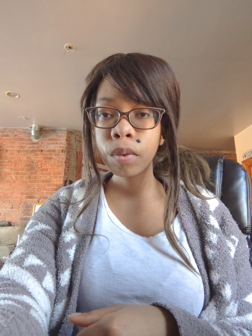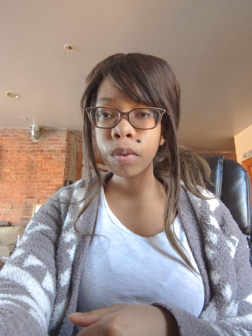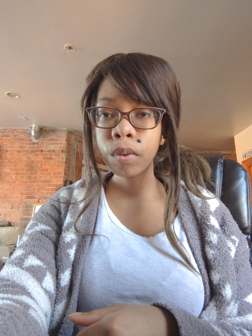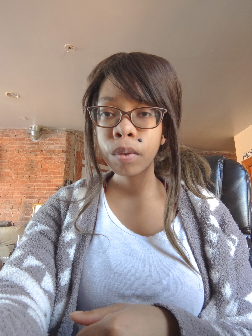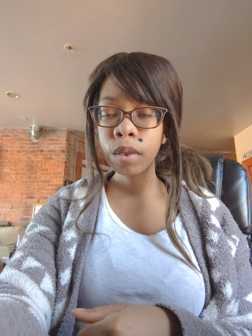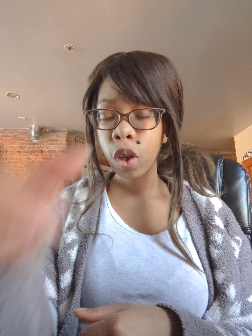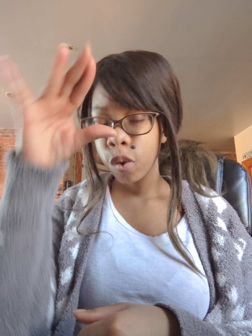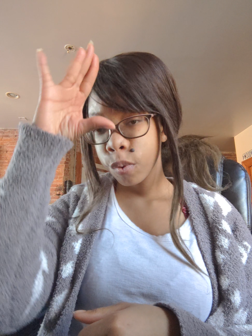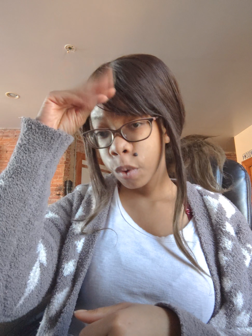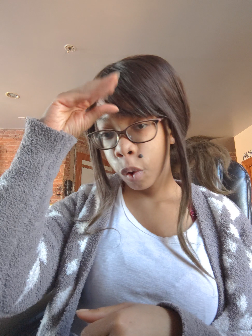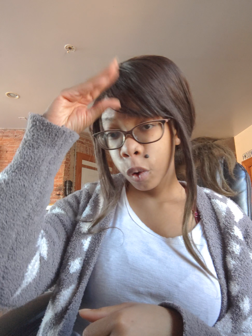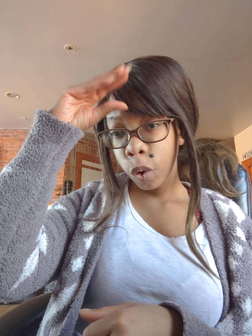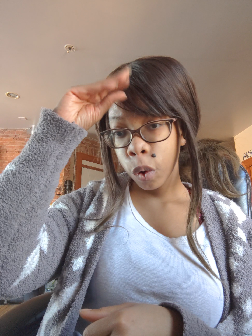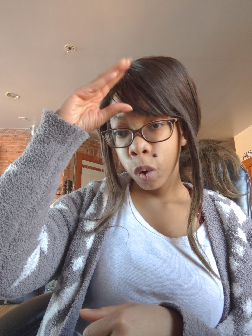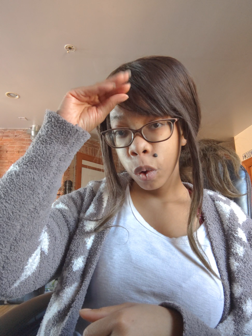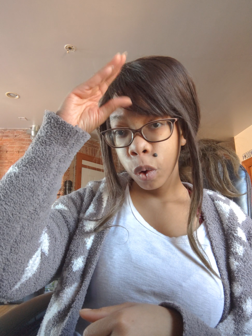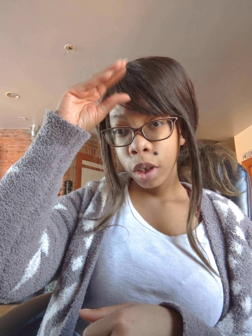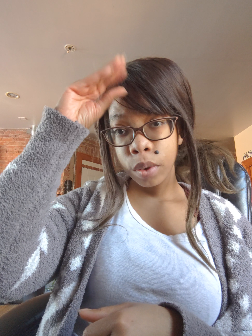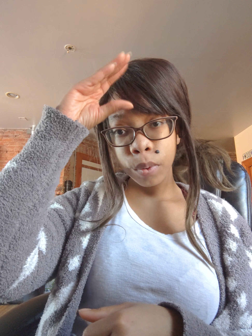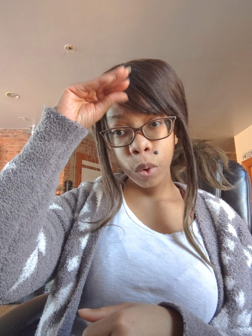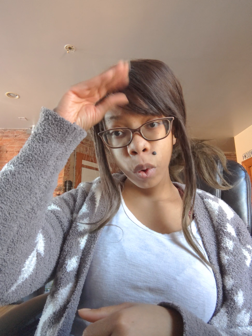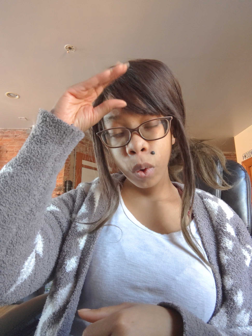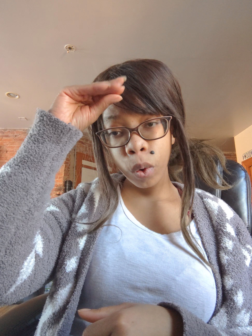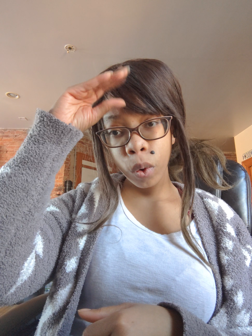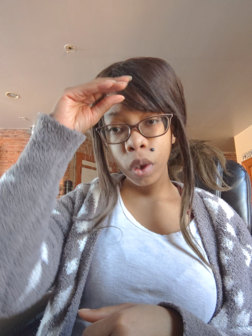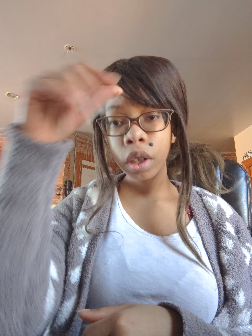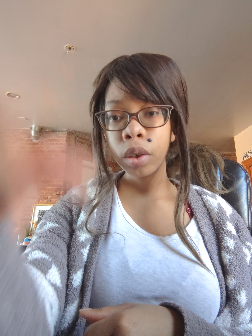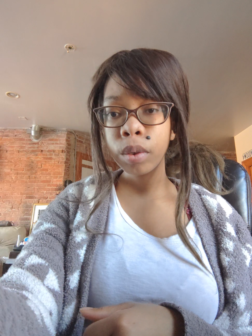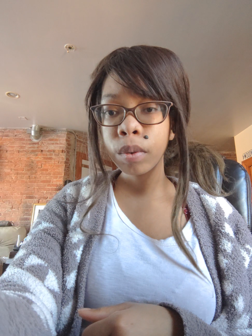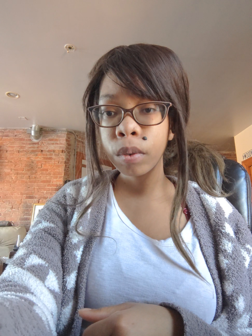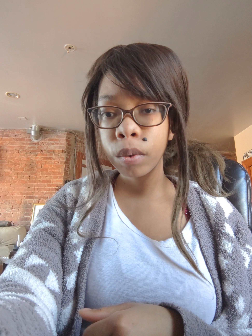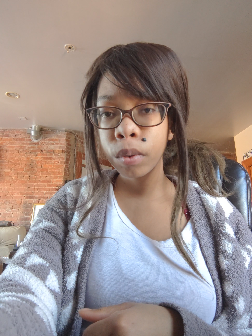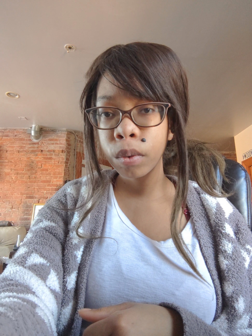boy